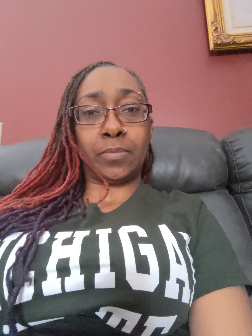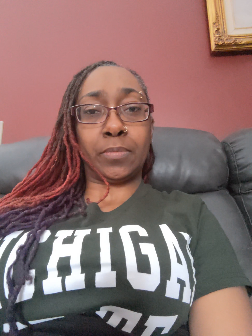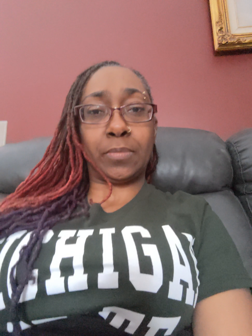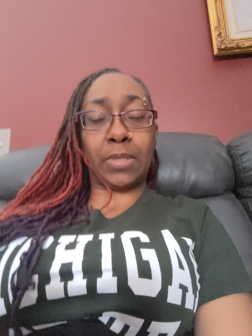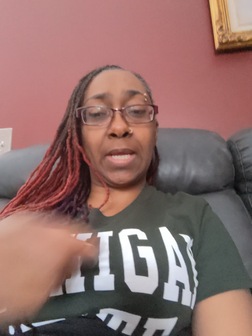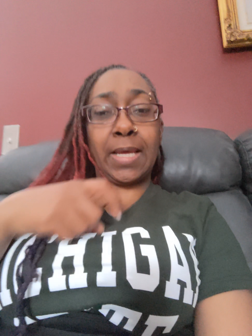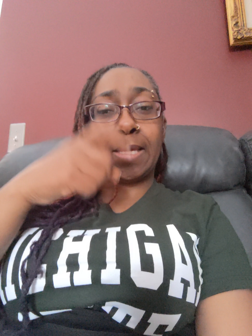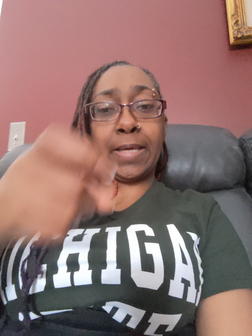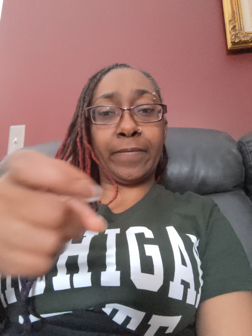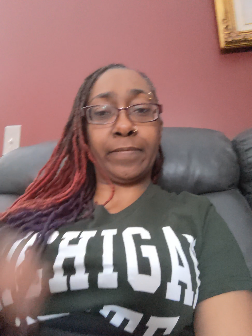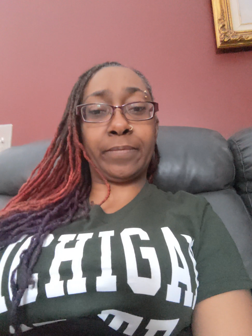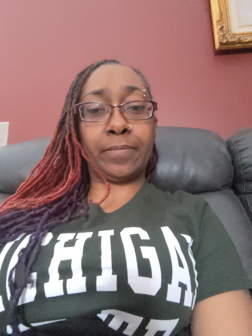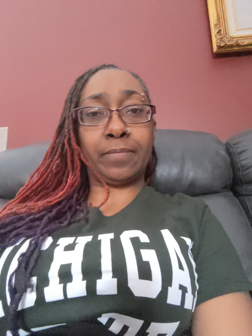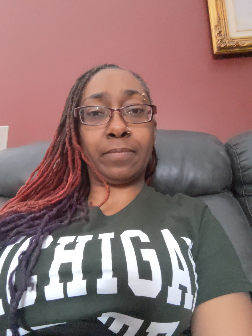gift